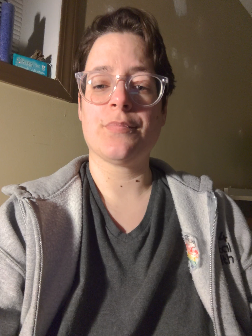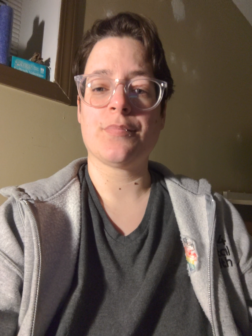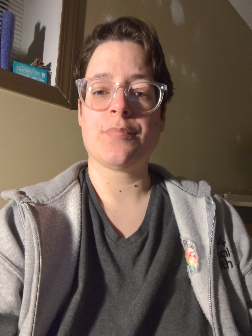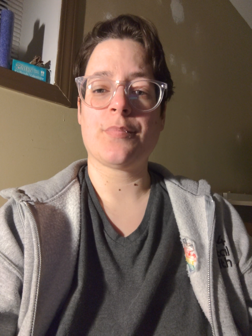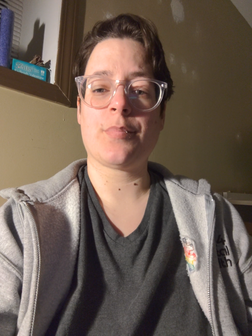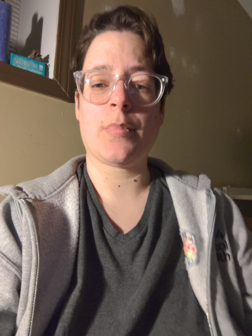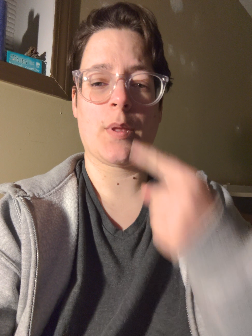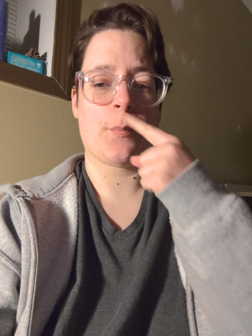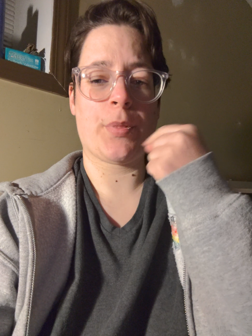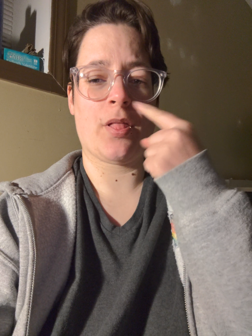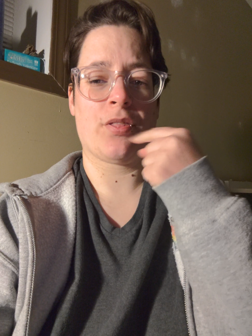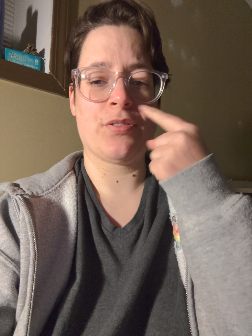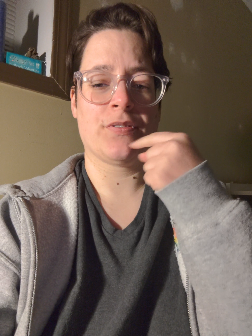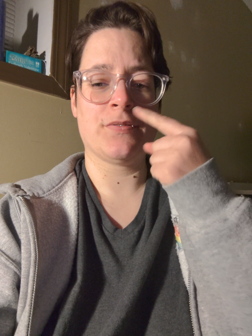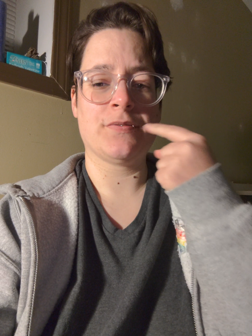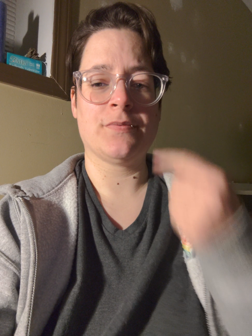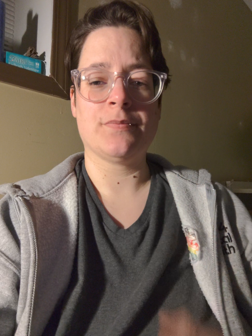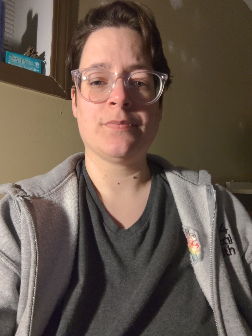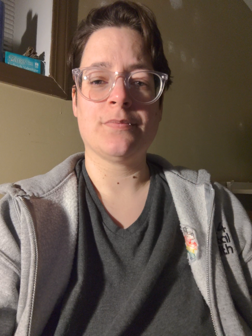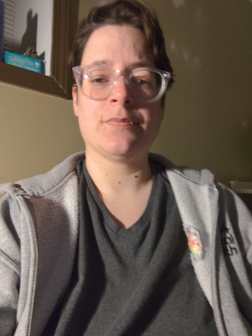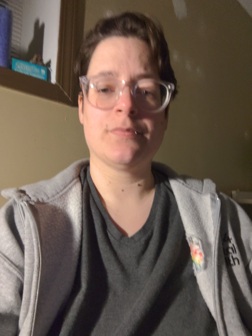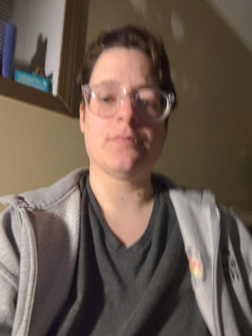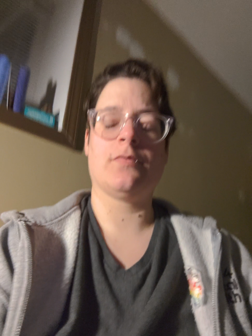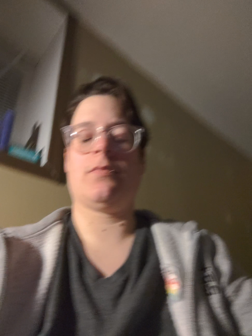mouth